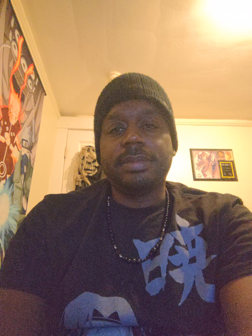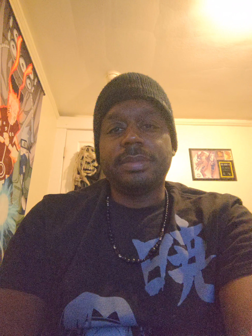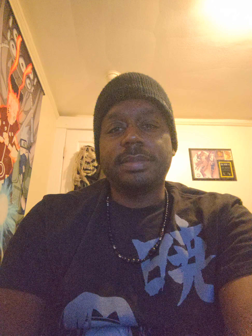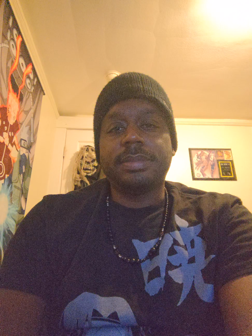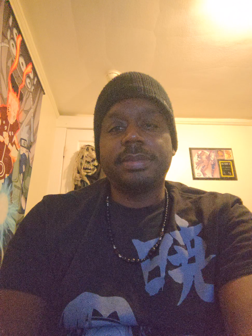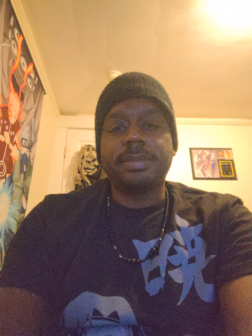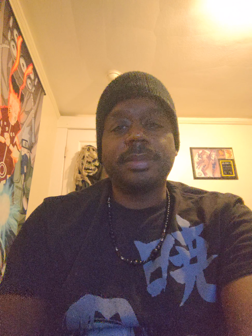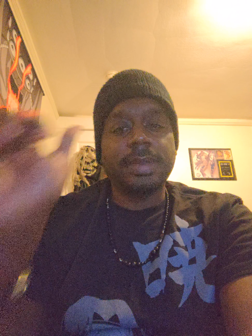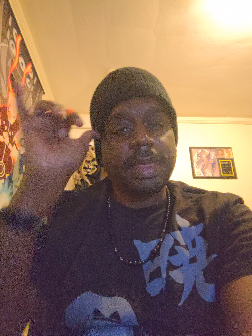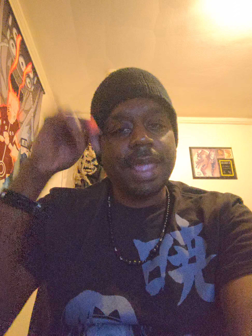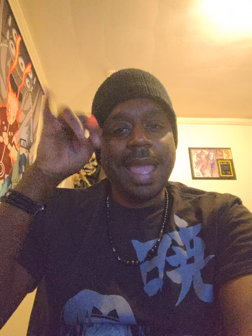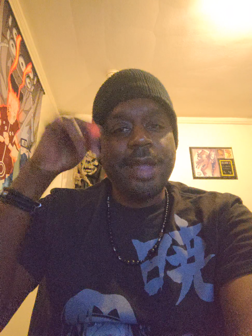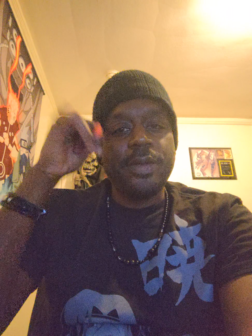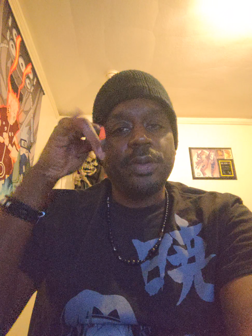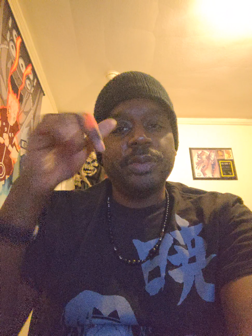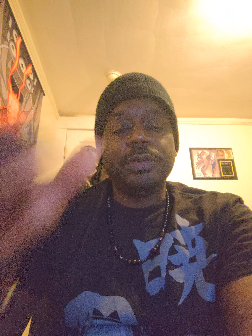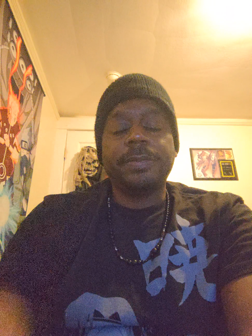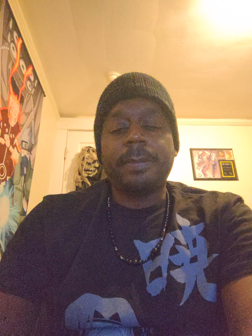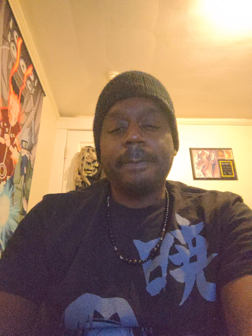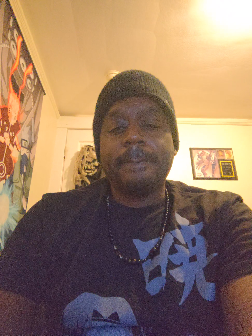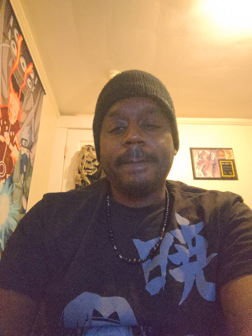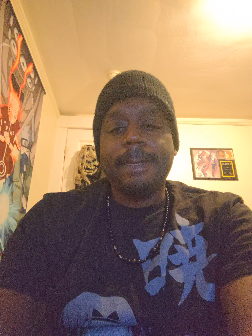cow